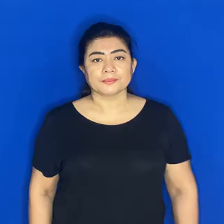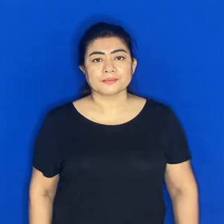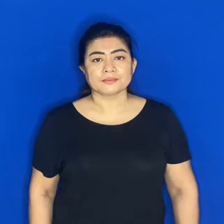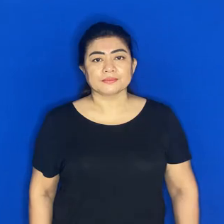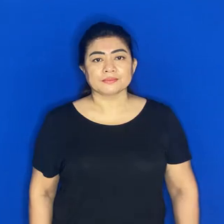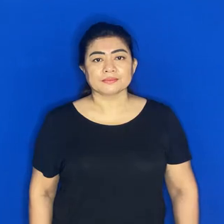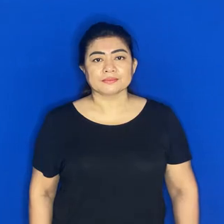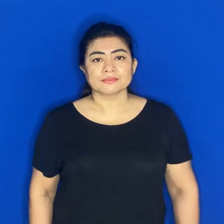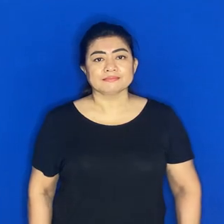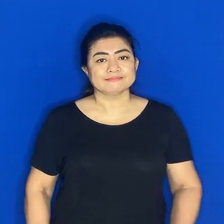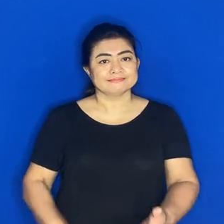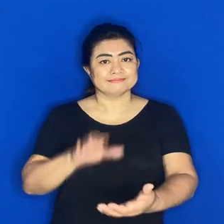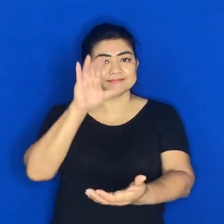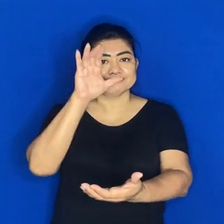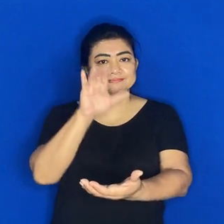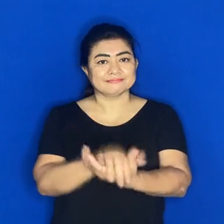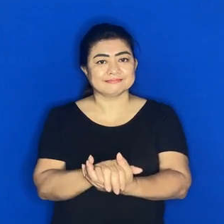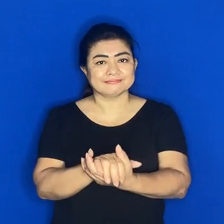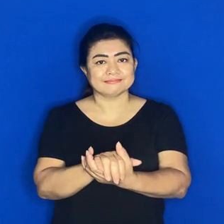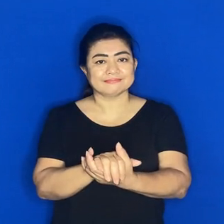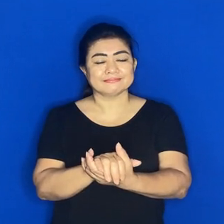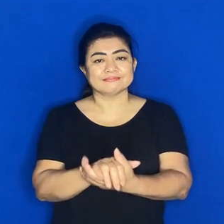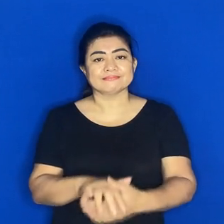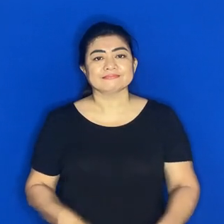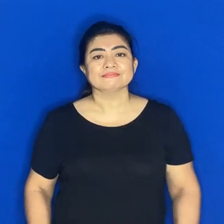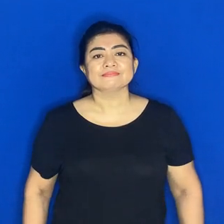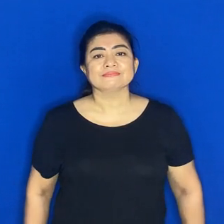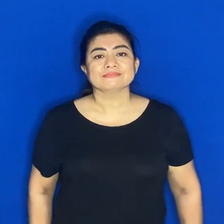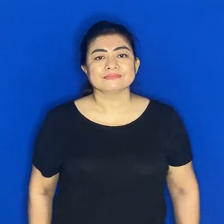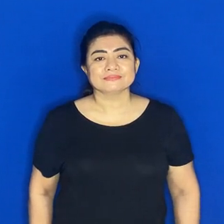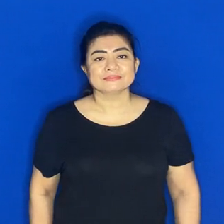married